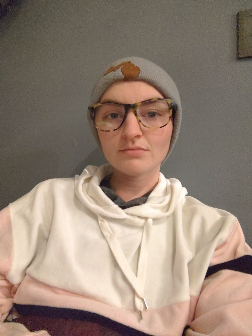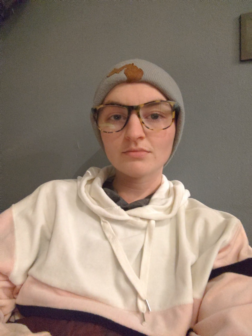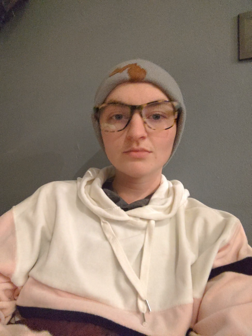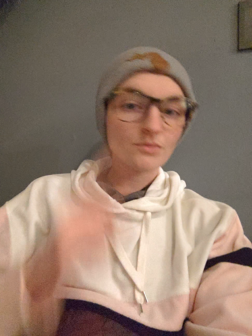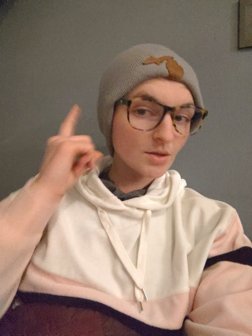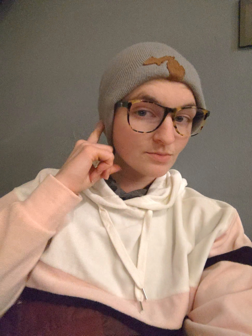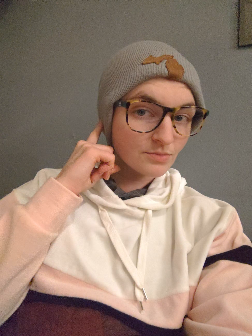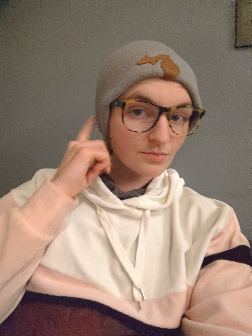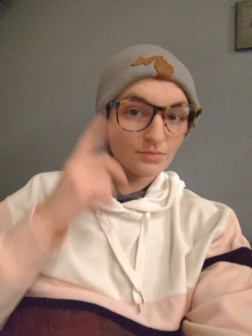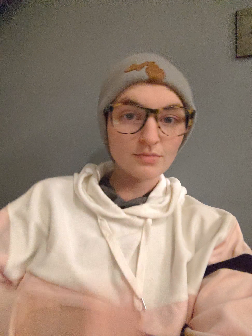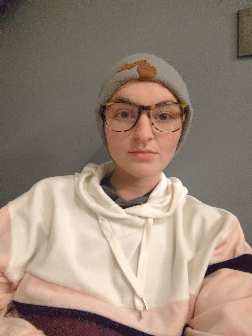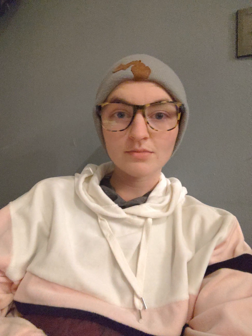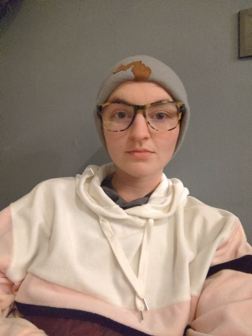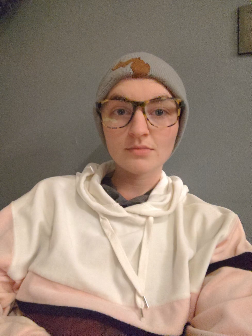ear